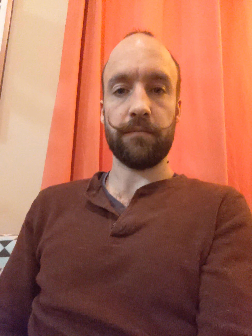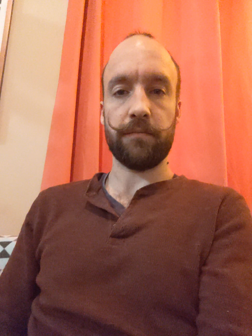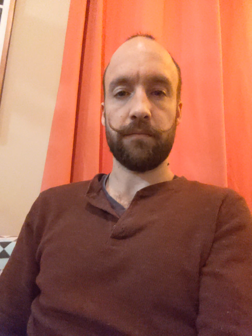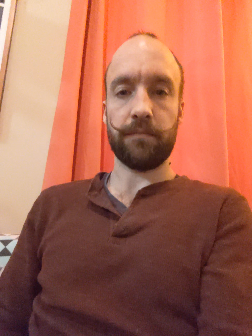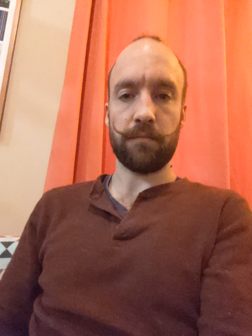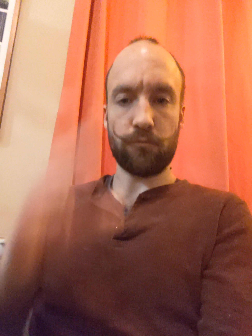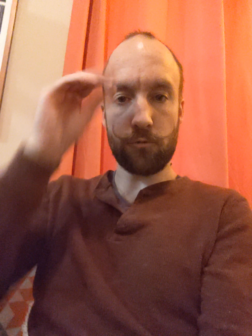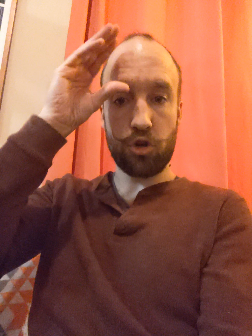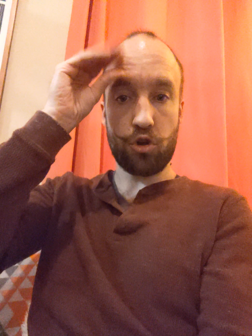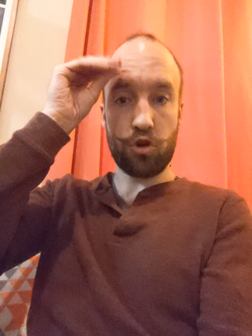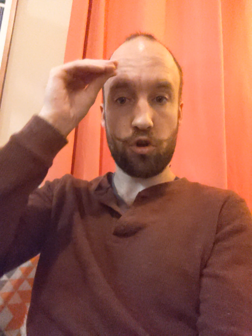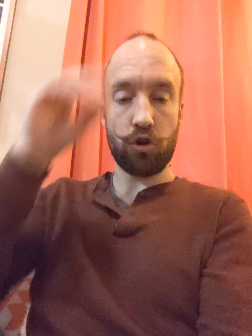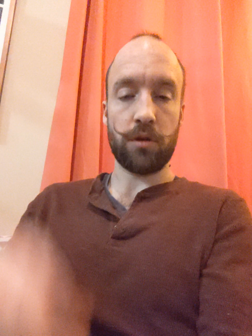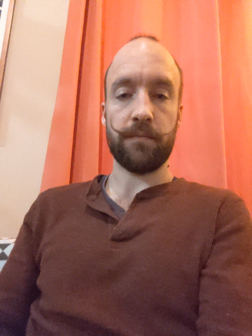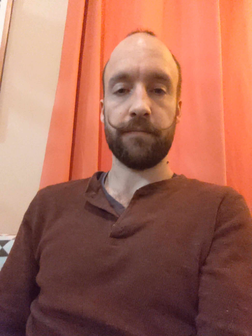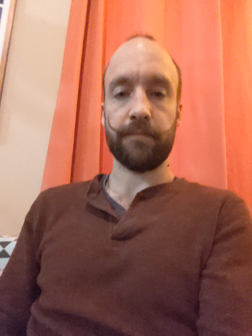boy